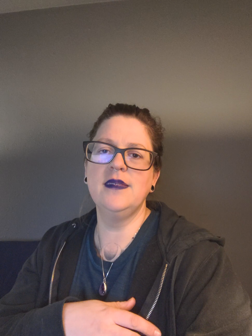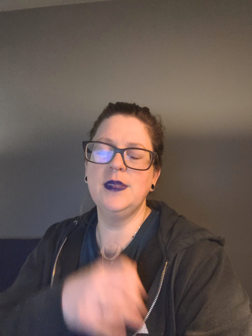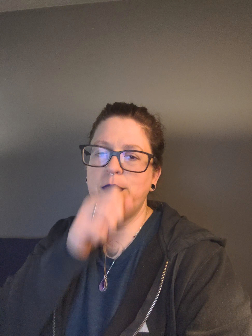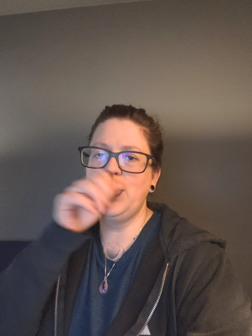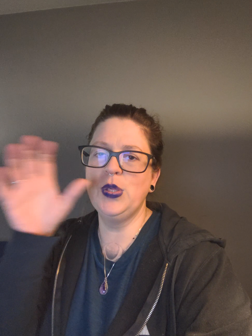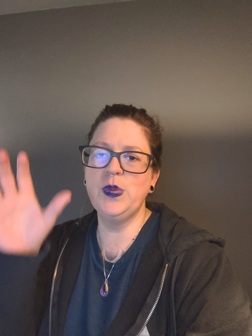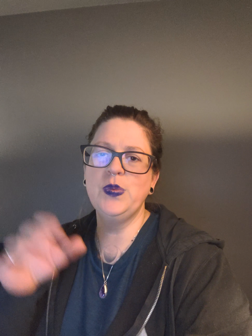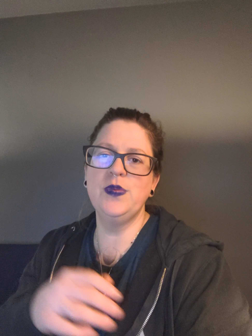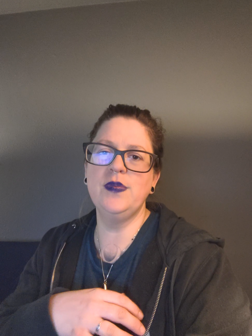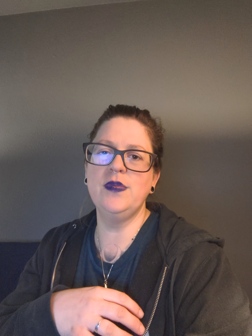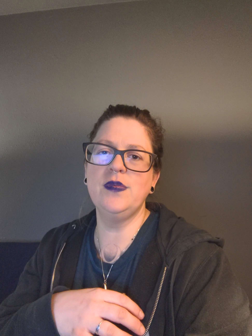balloon